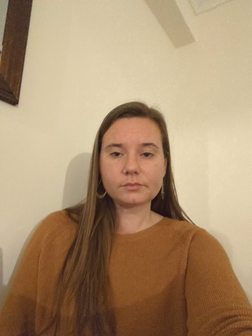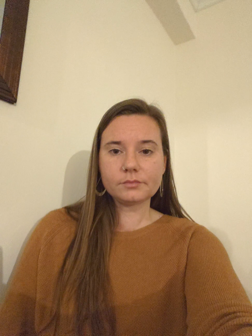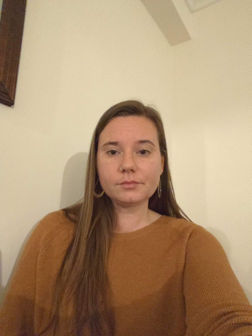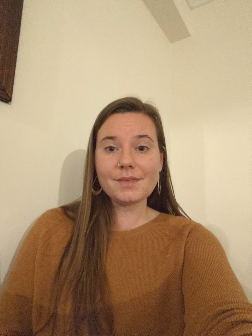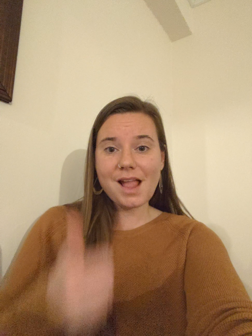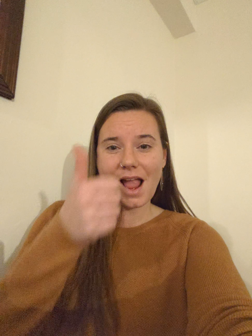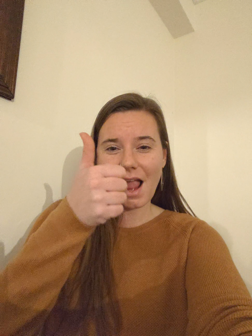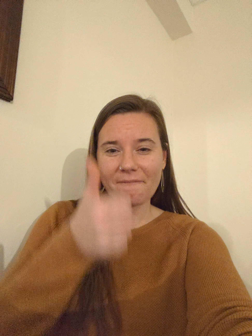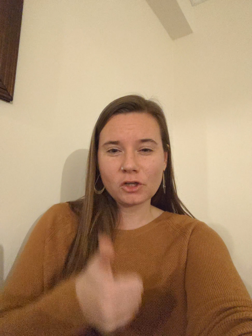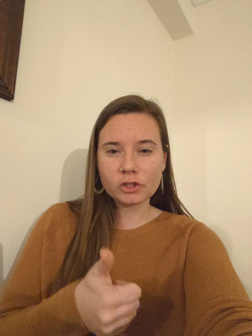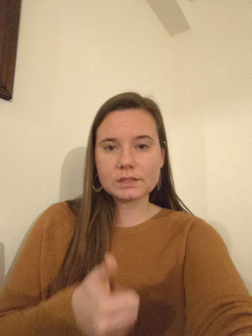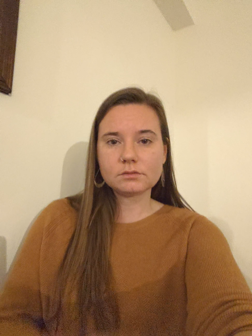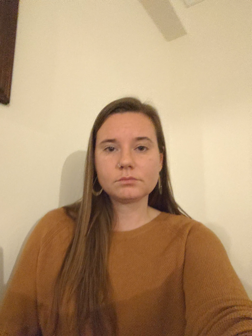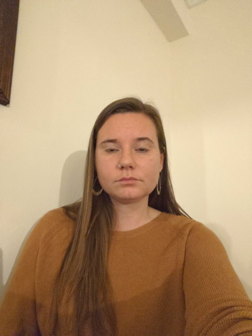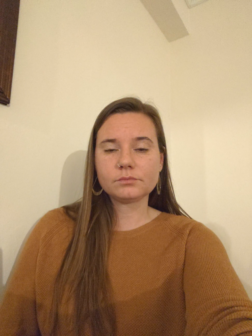every